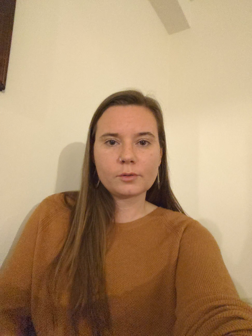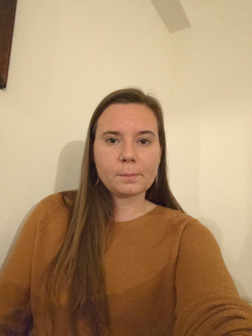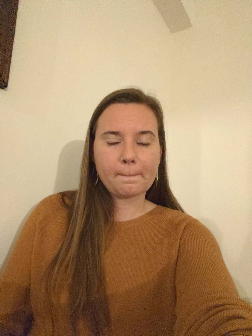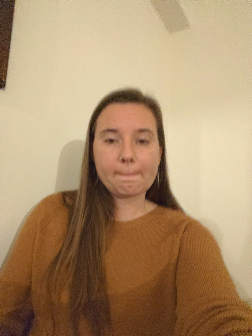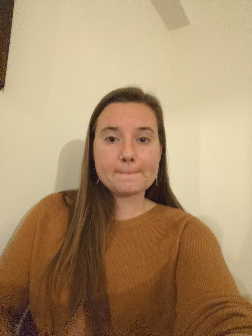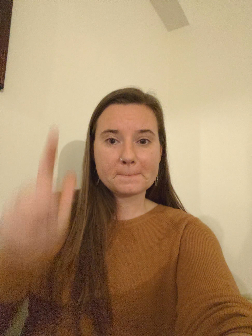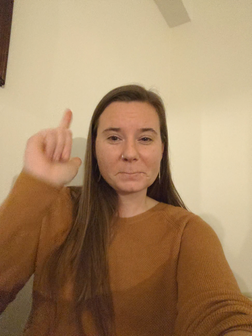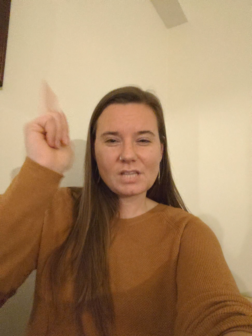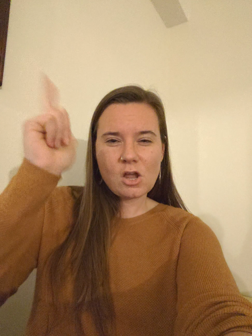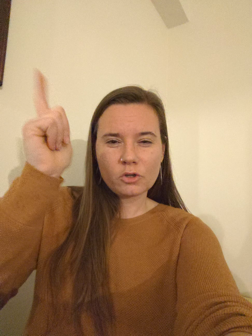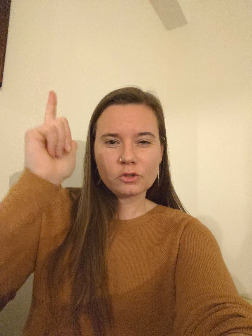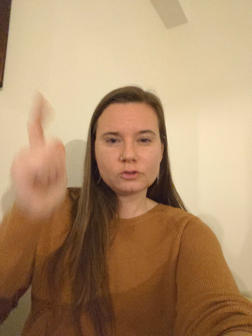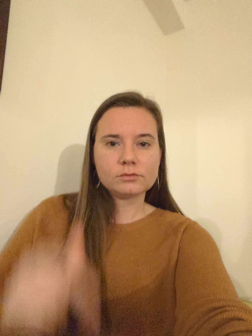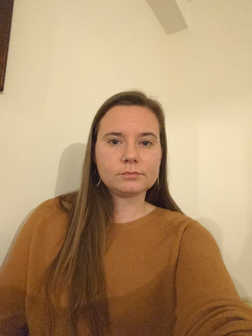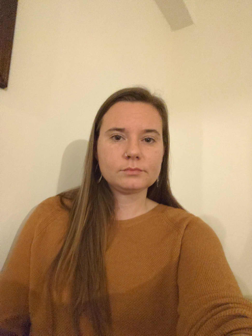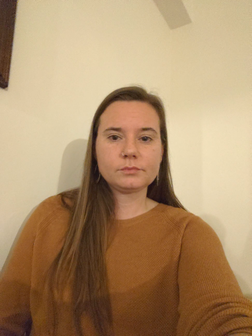later